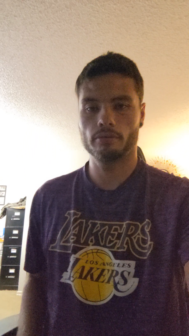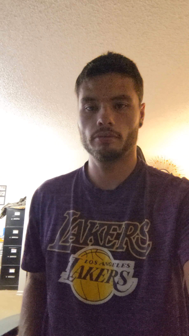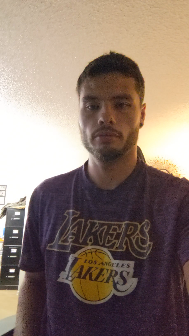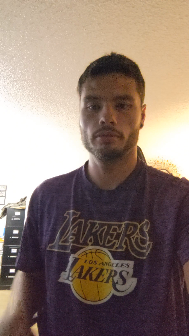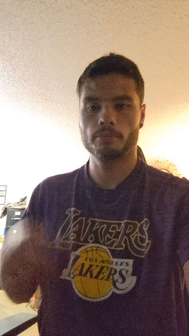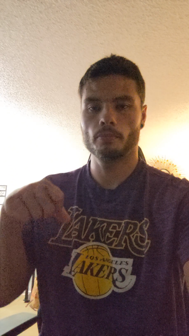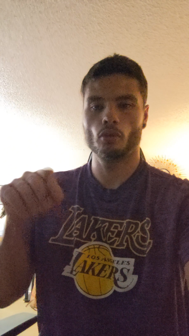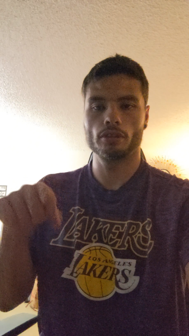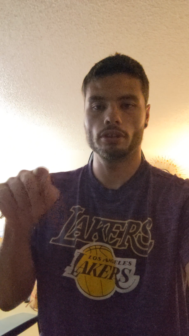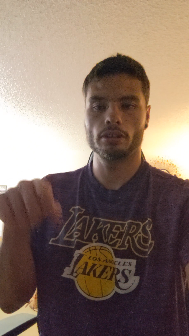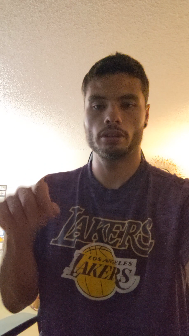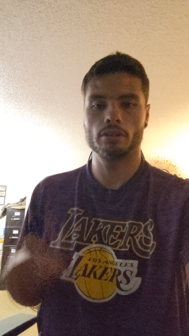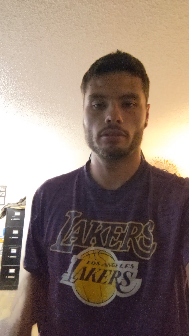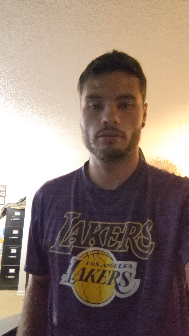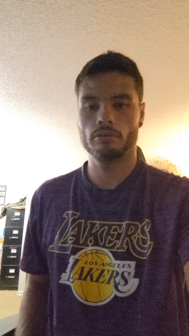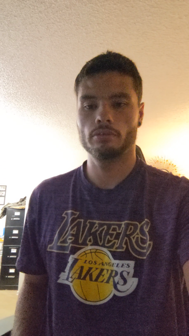motorcycle